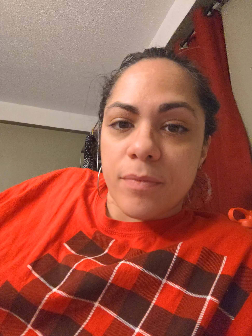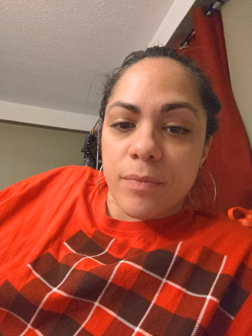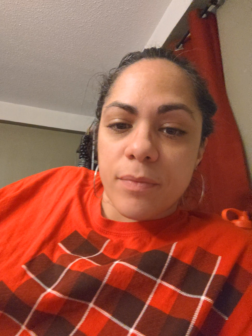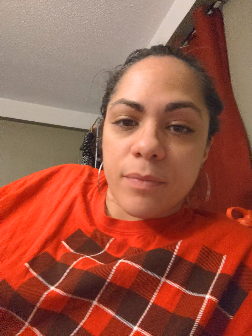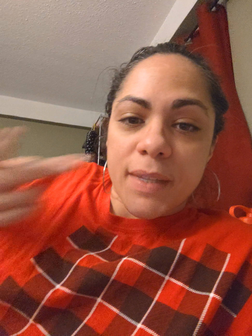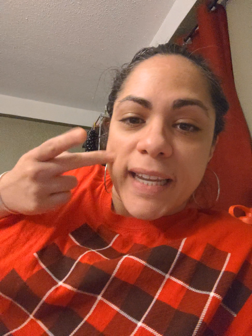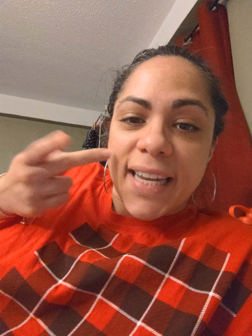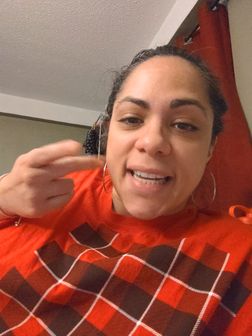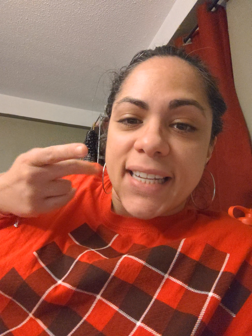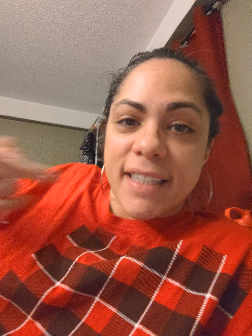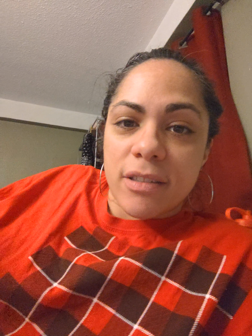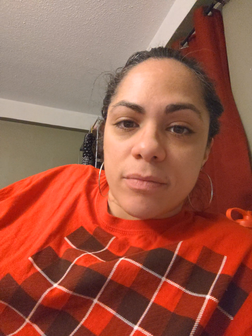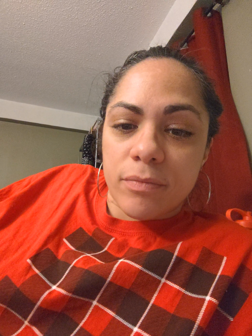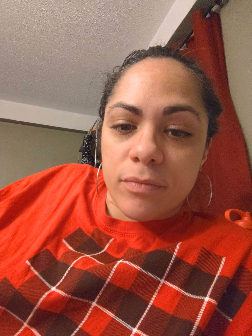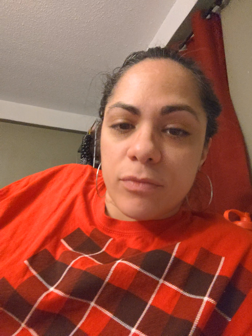kitty